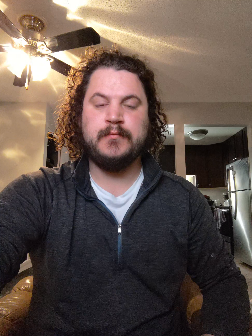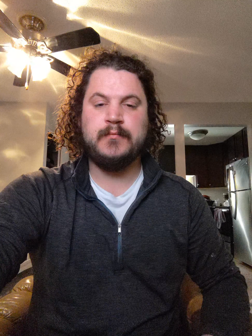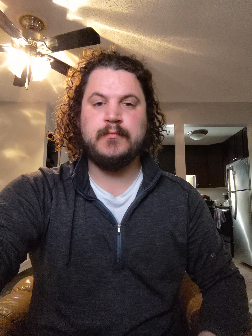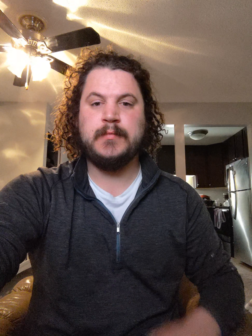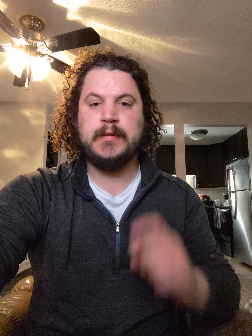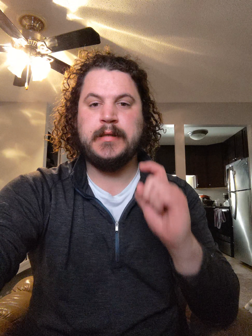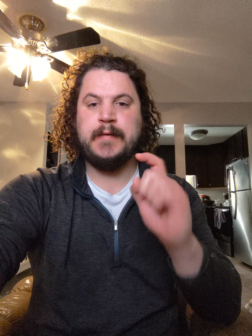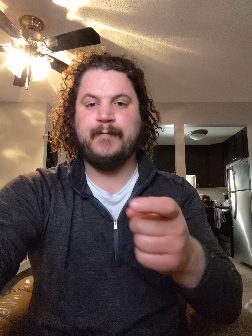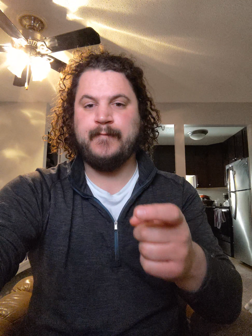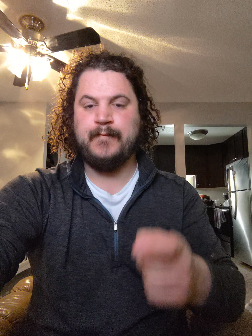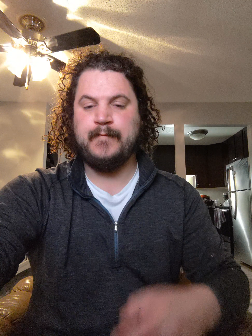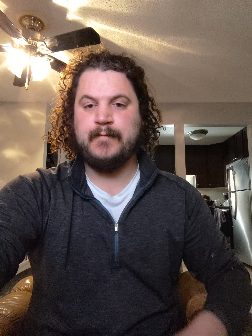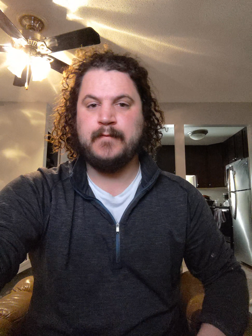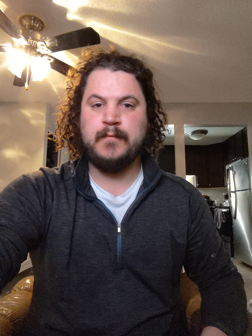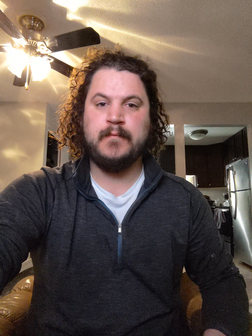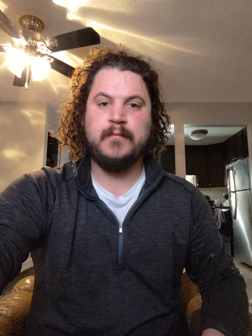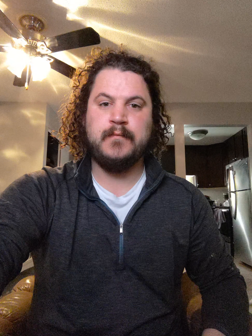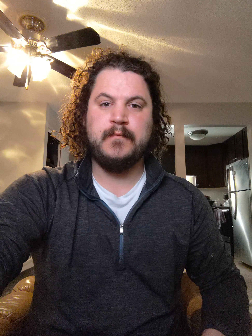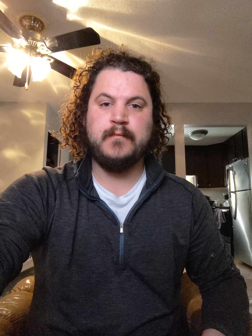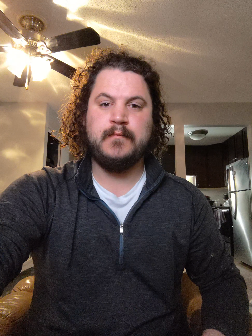give